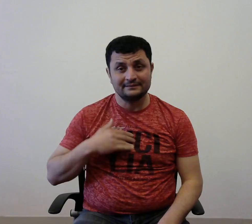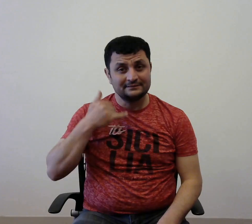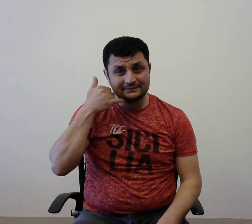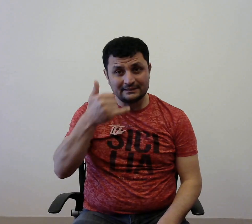zəng